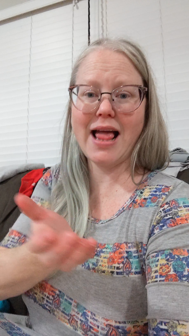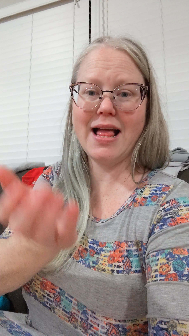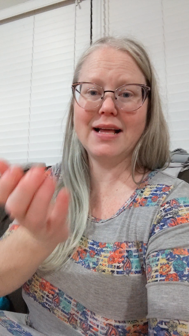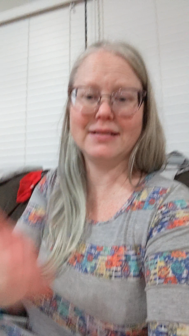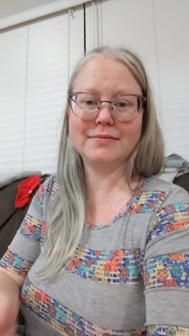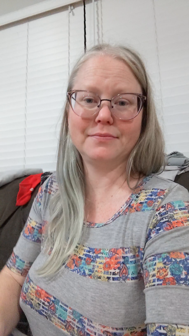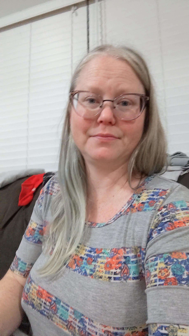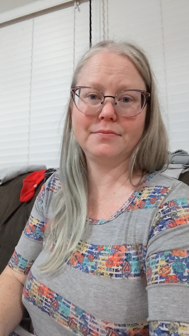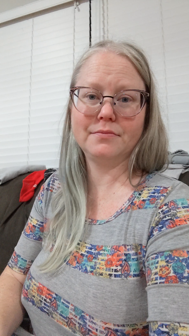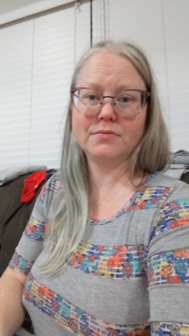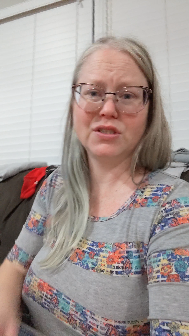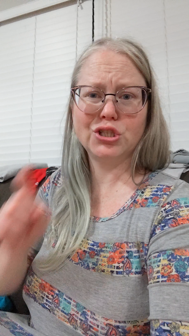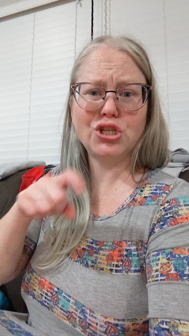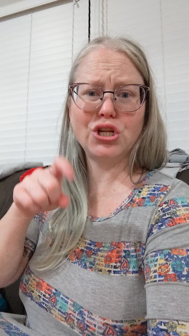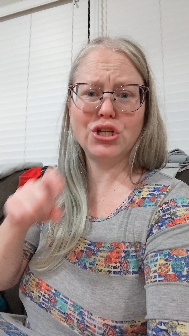should